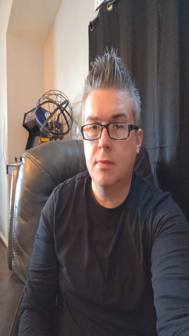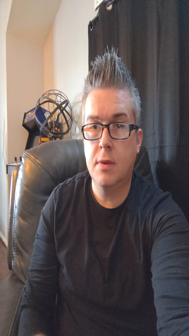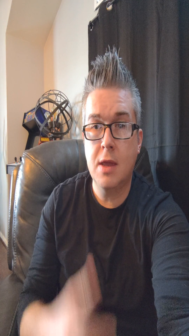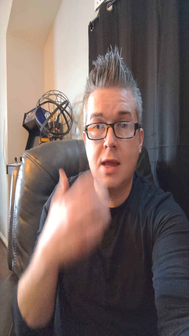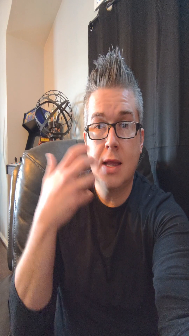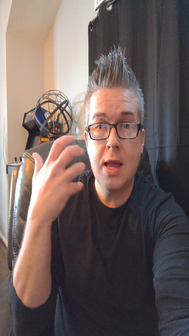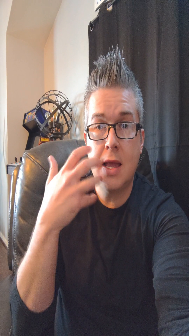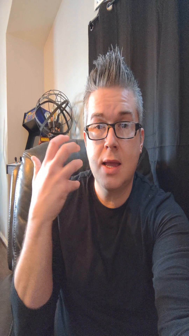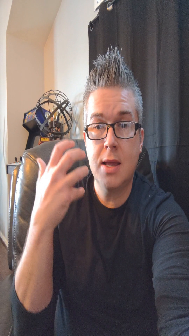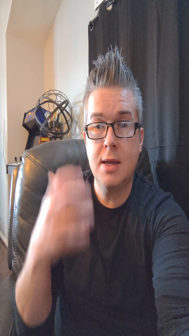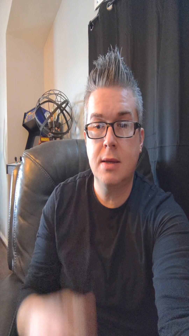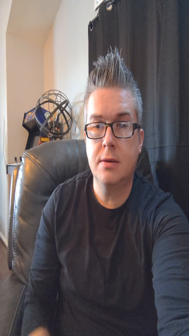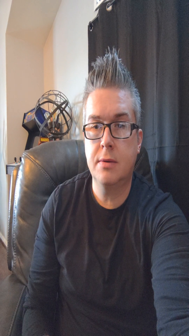tiger